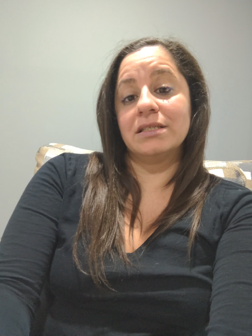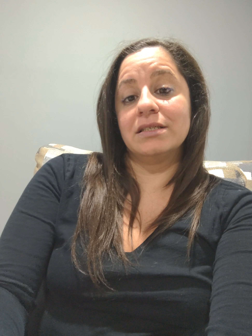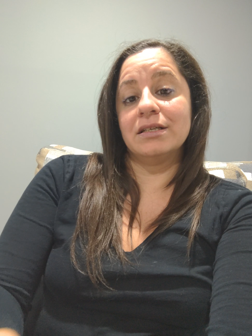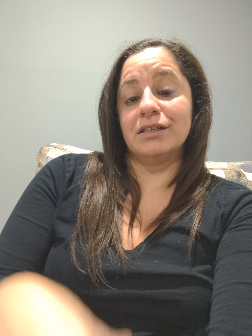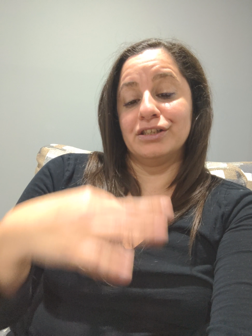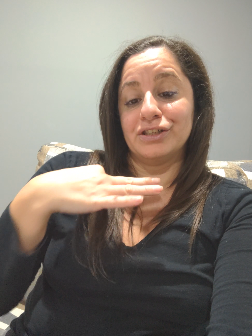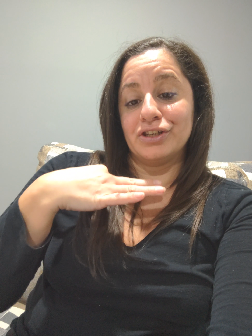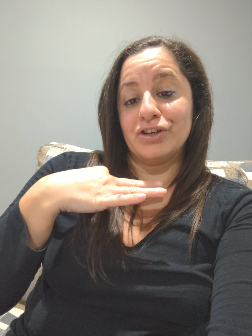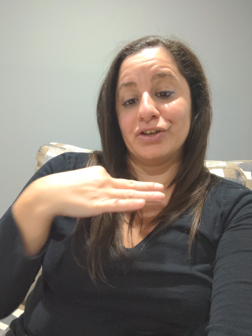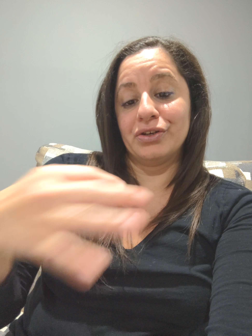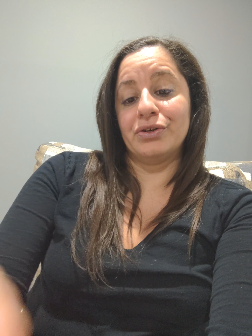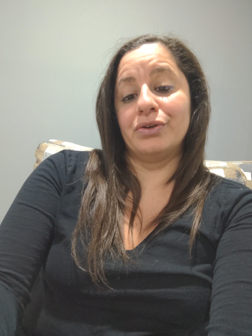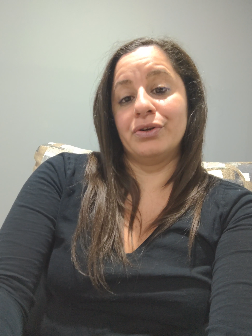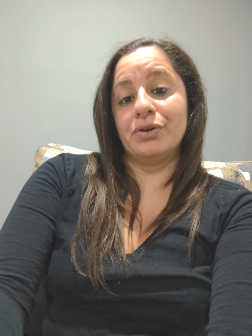shirt